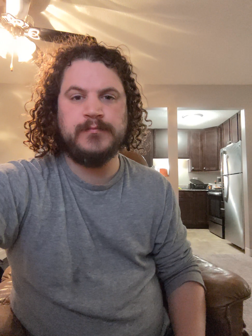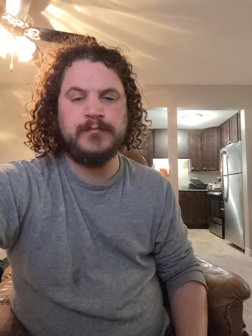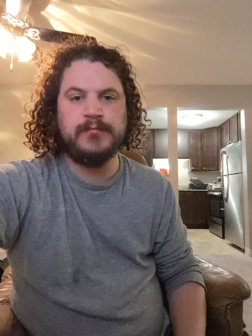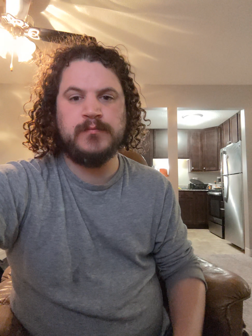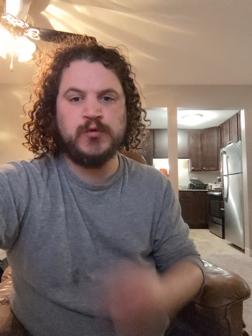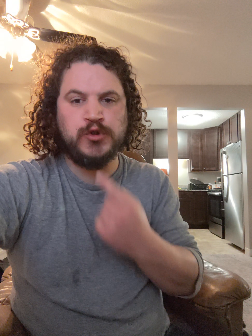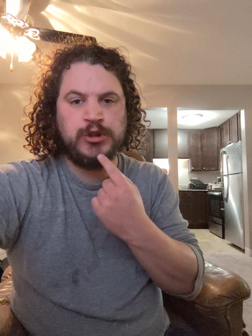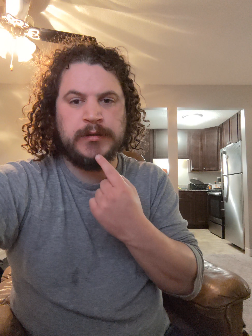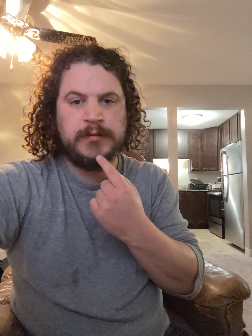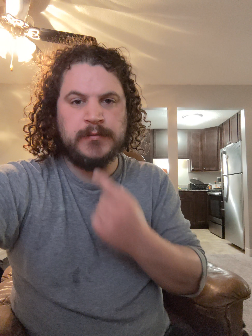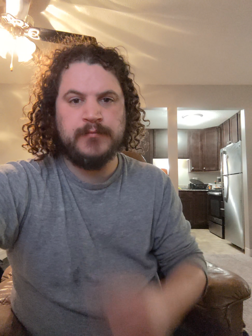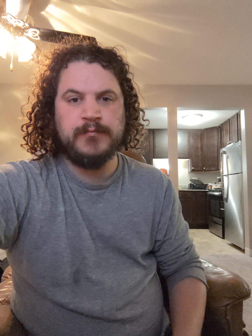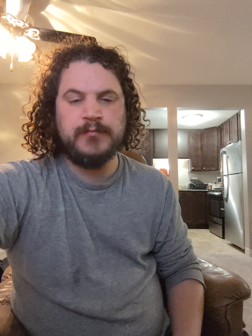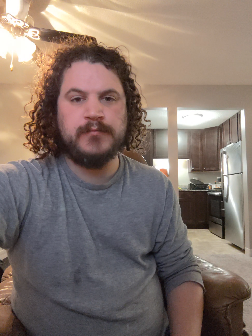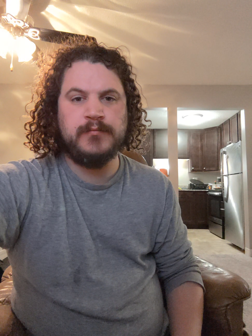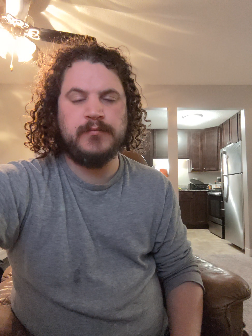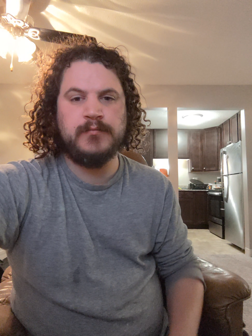chin